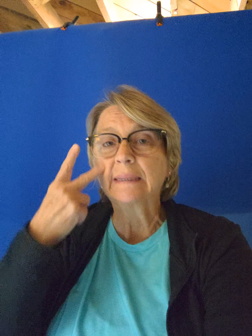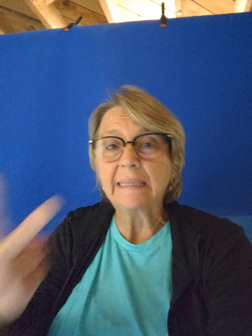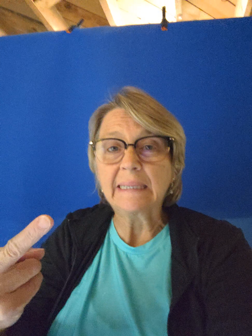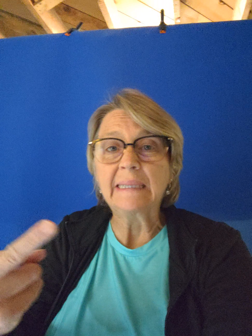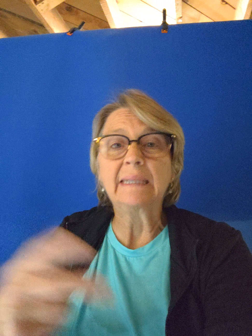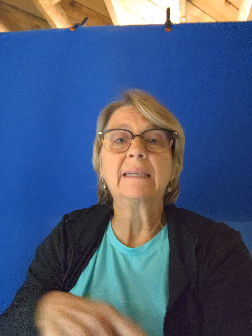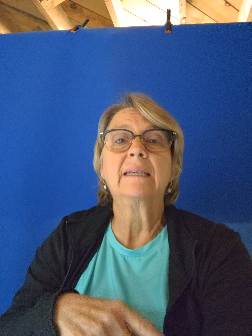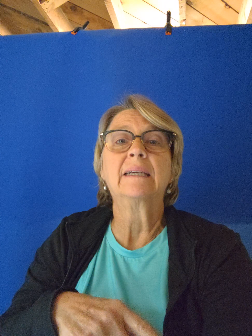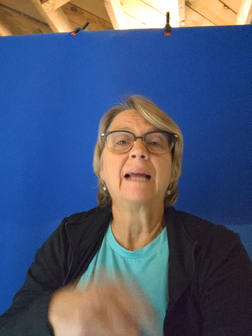see